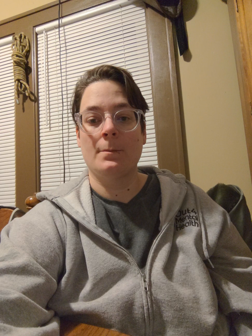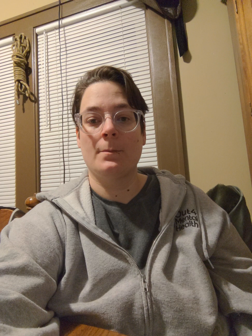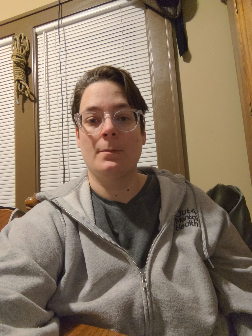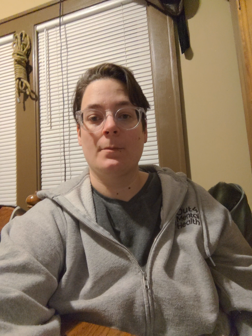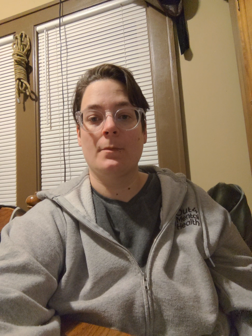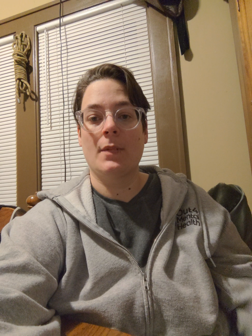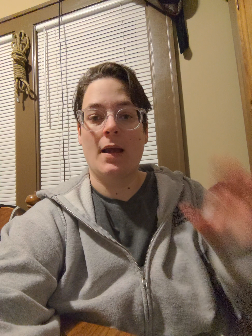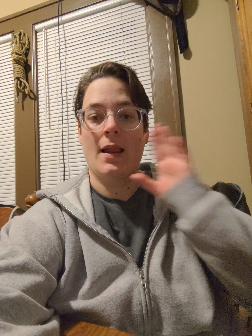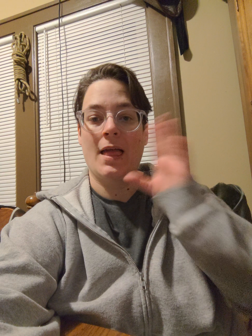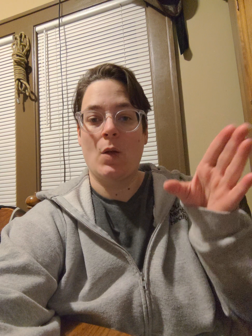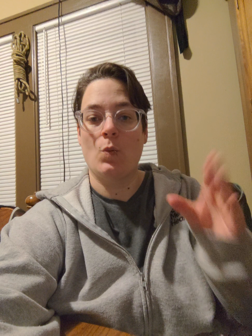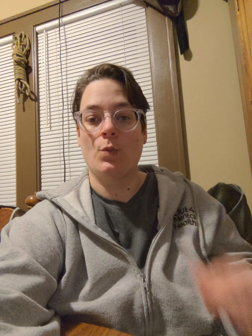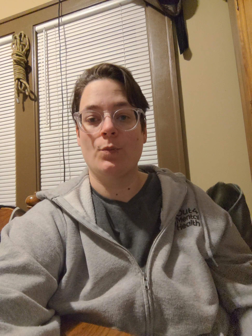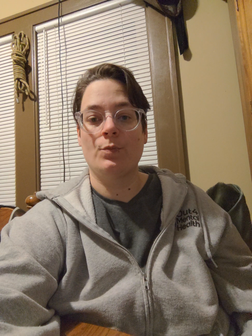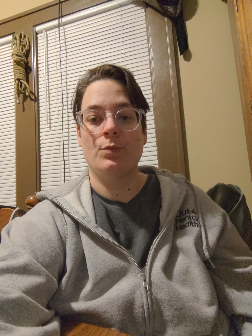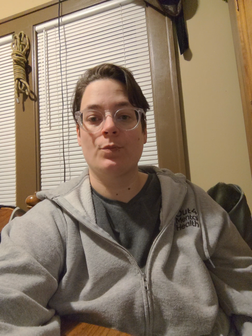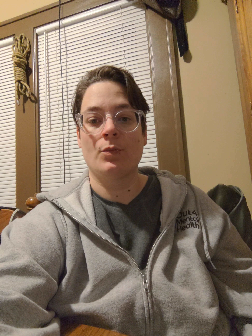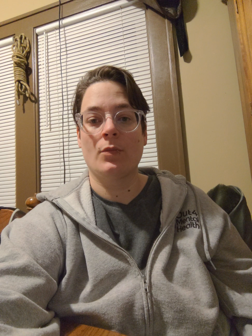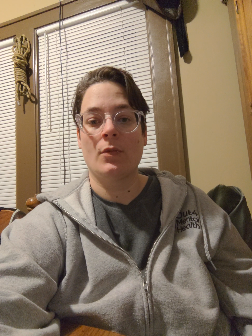hello